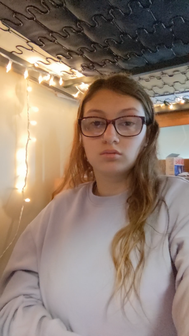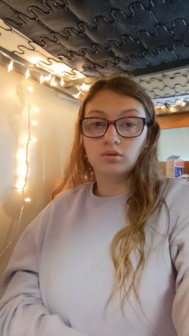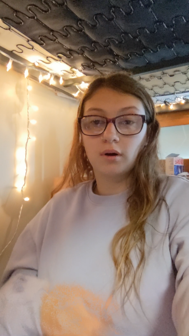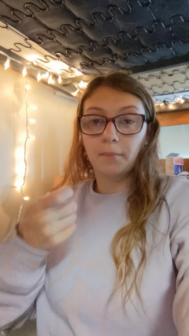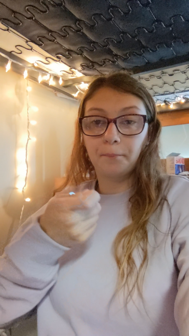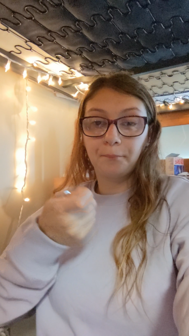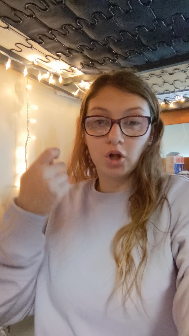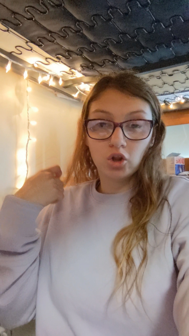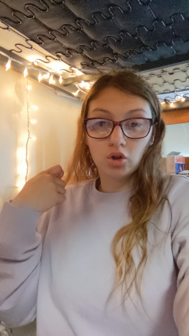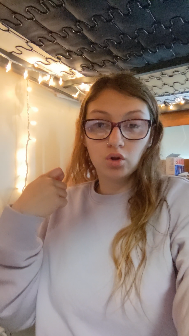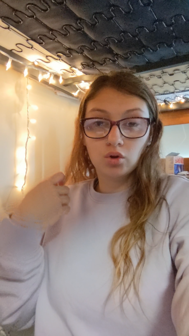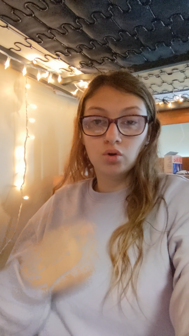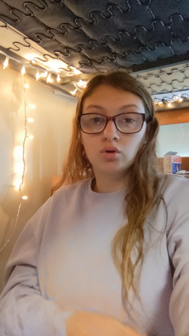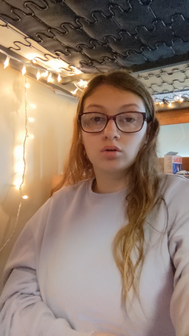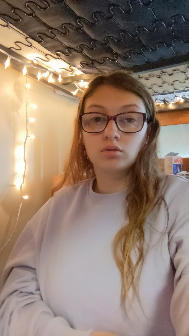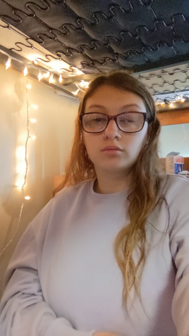pull